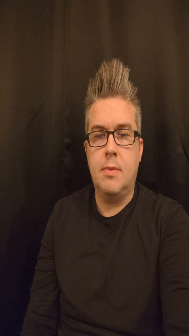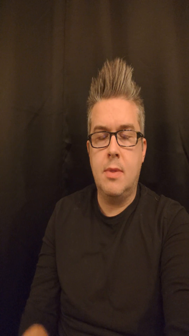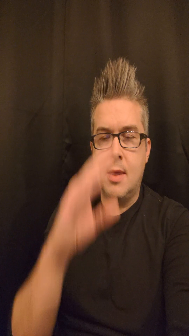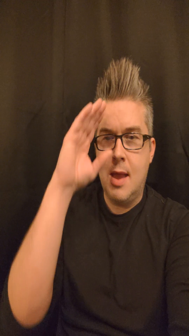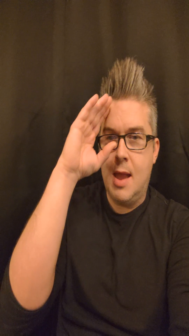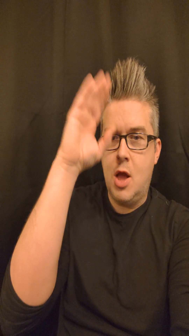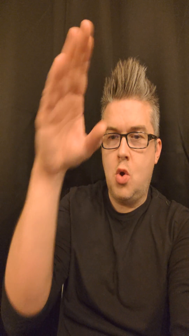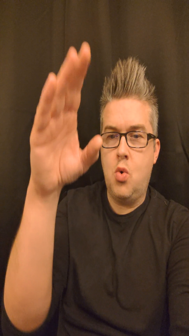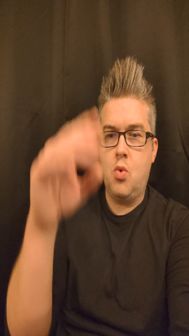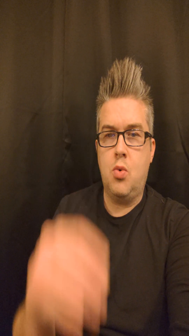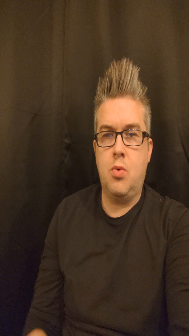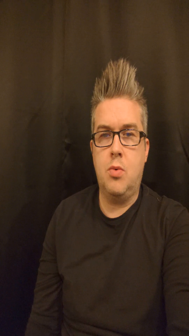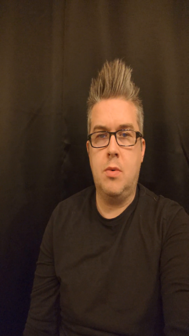hello